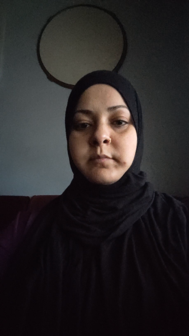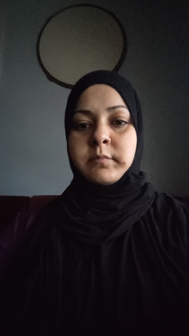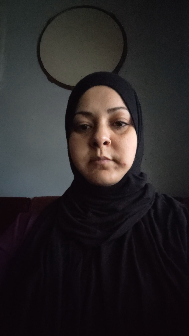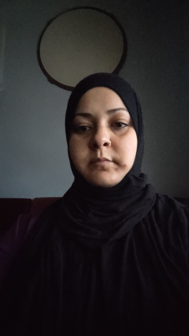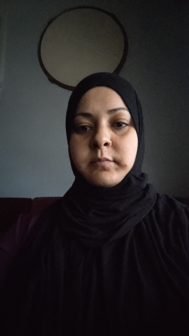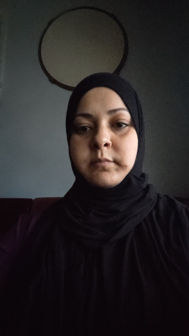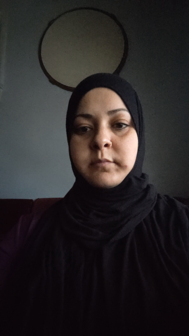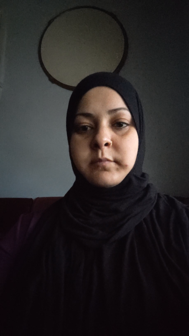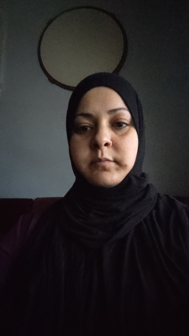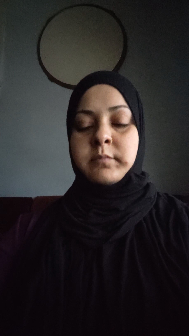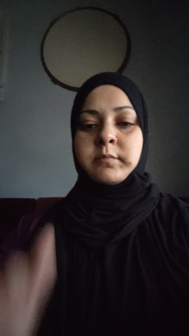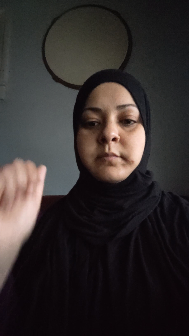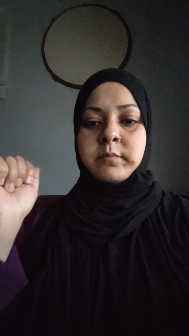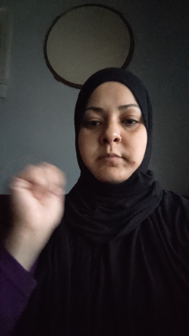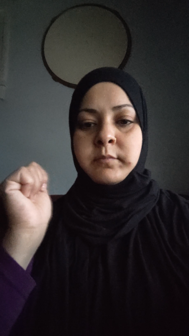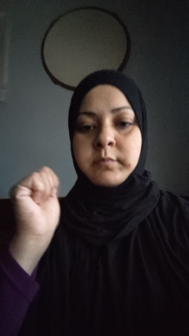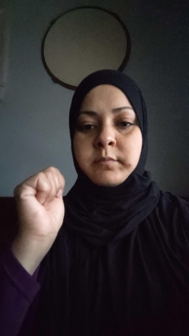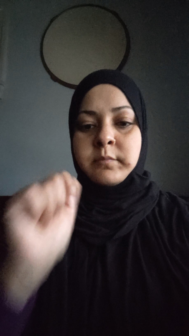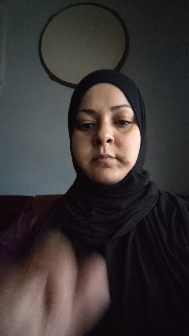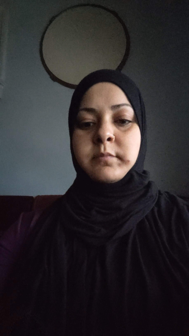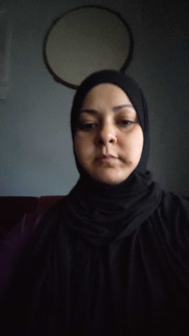cold